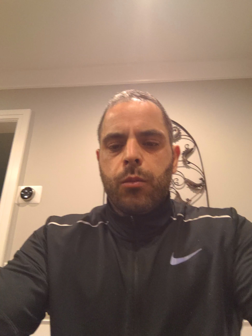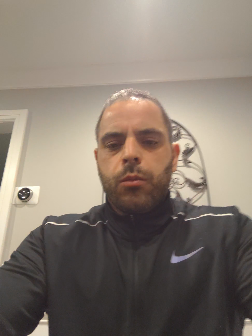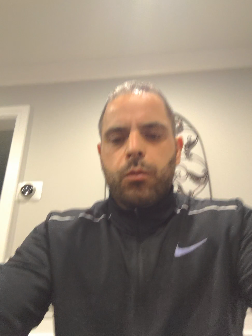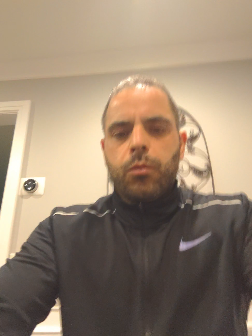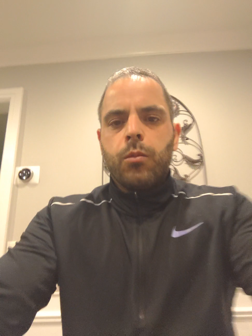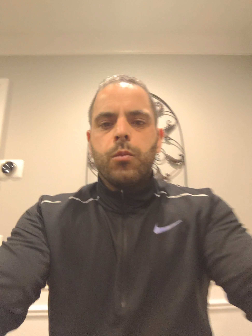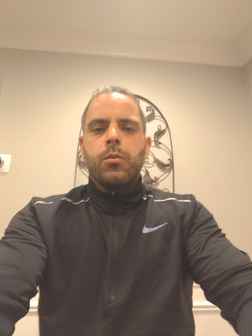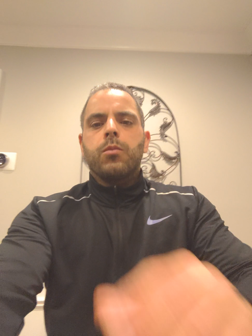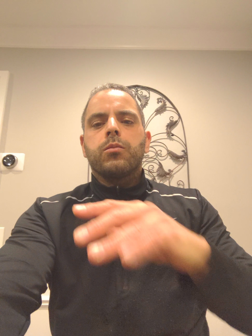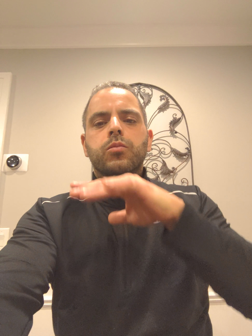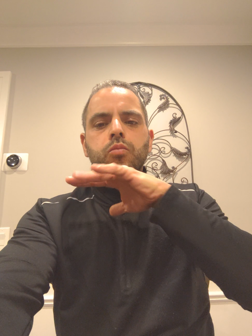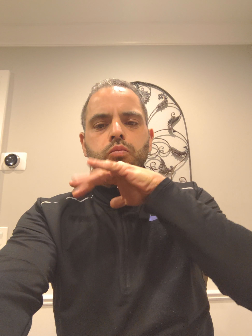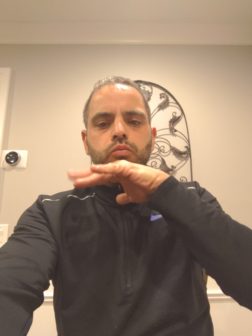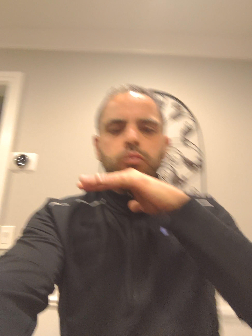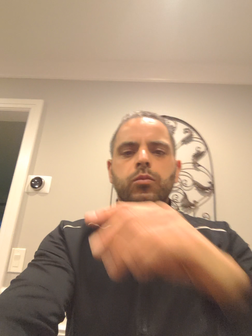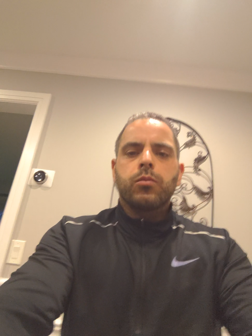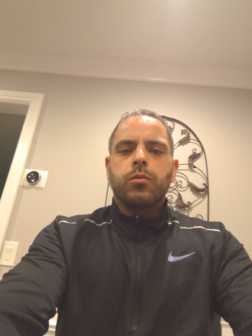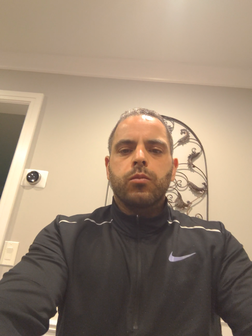dirty